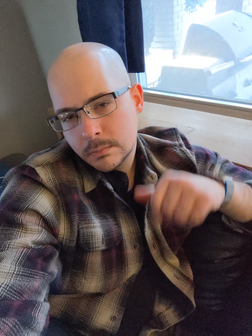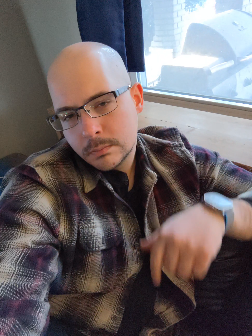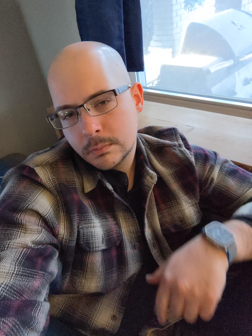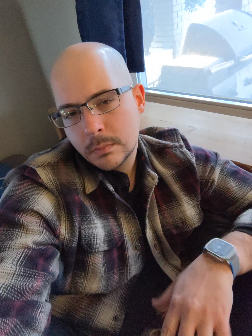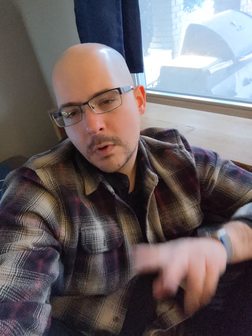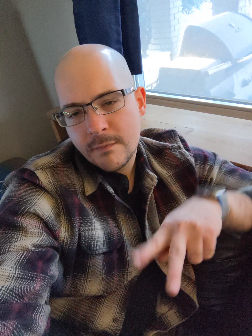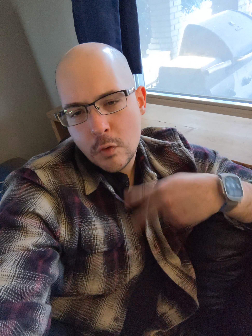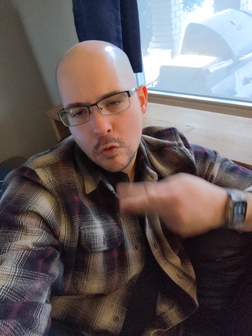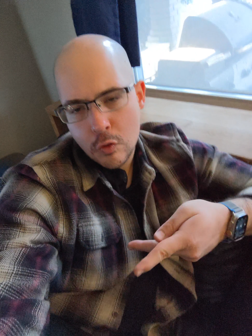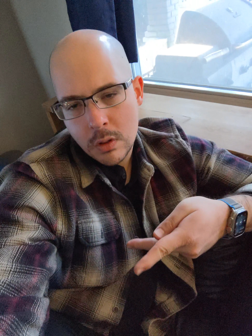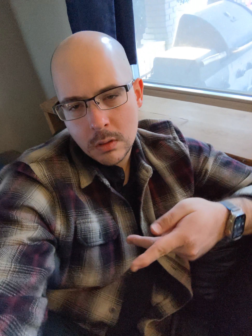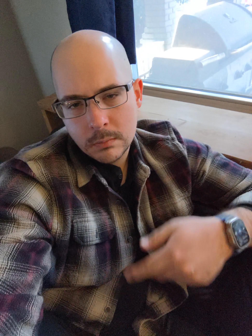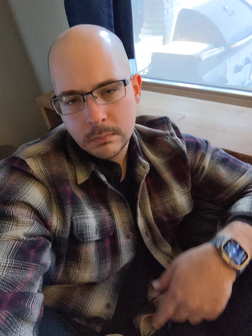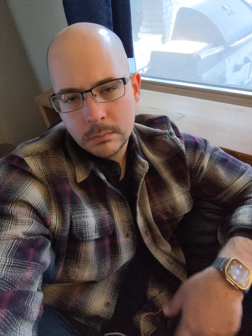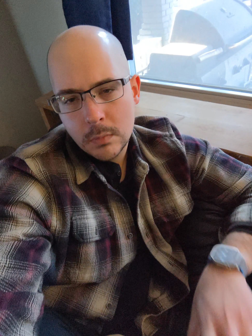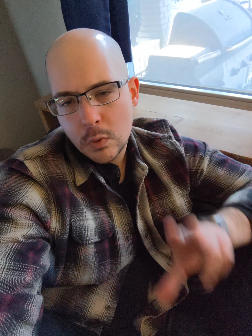fall